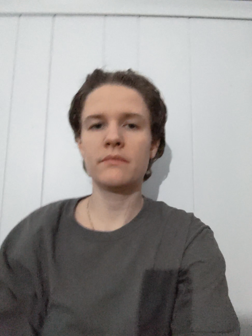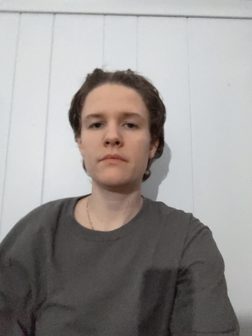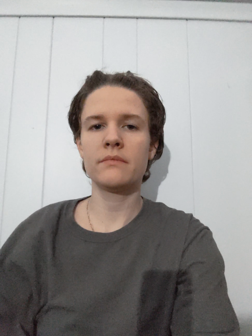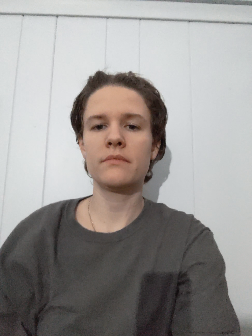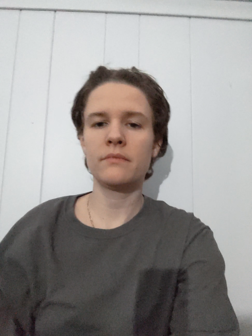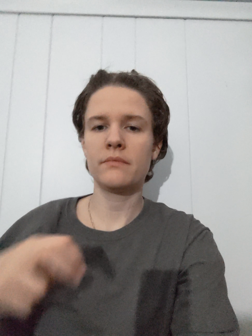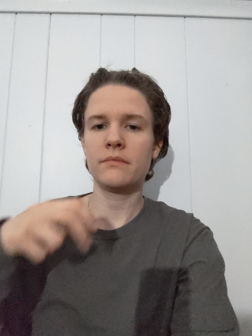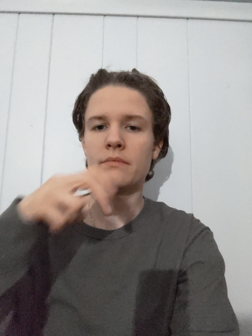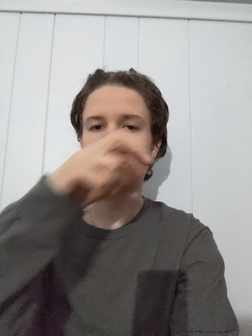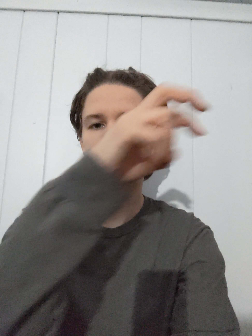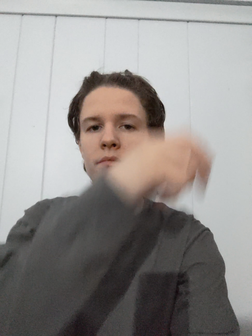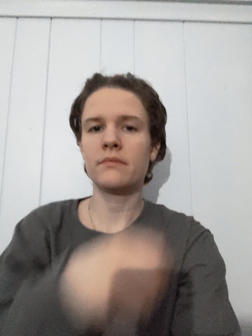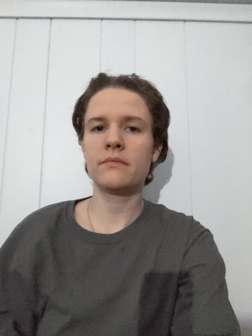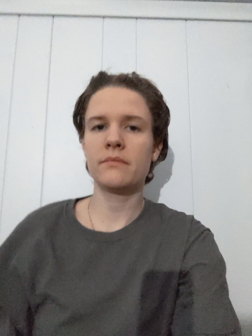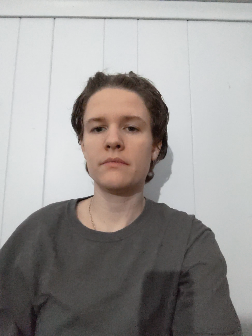stairs